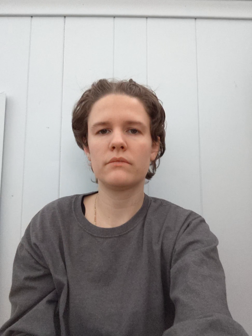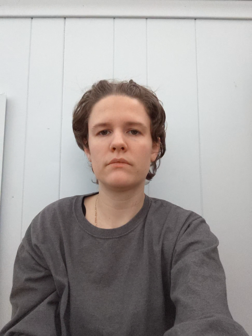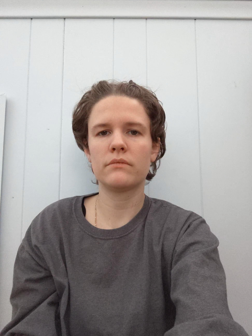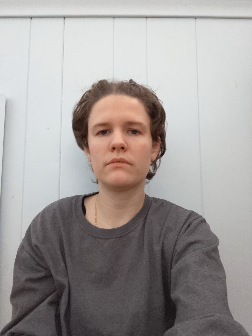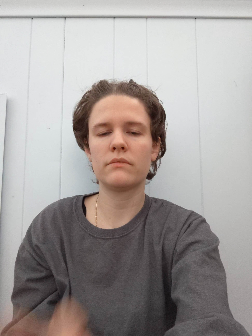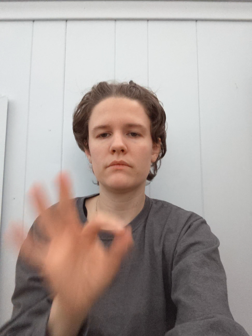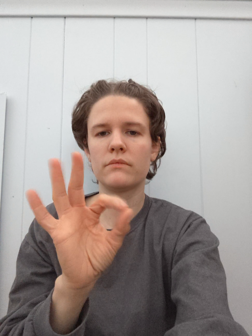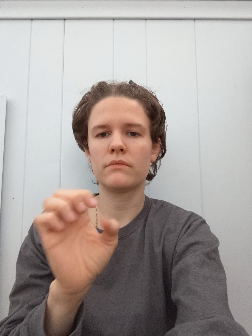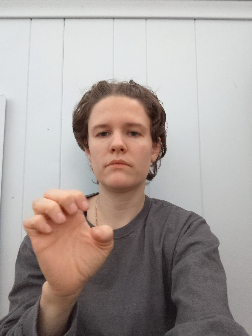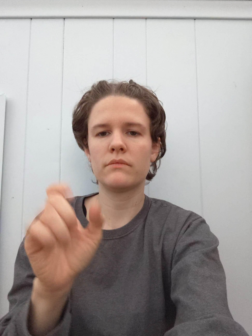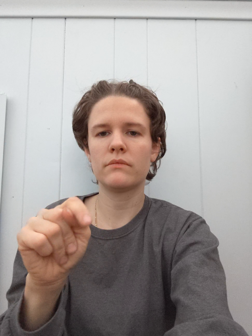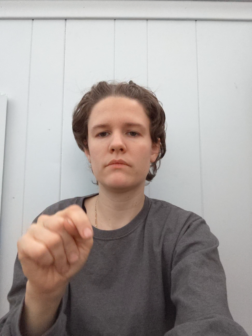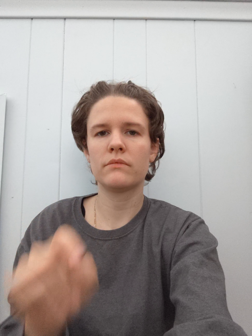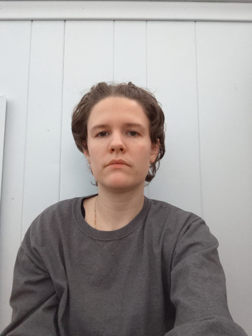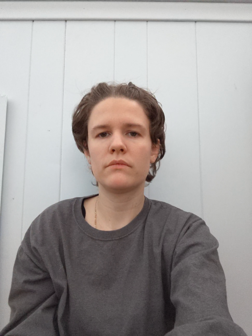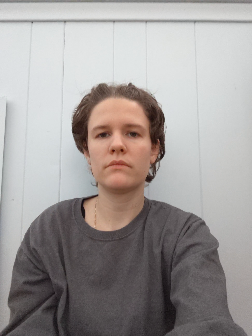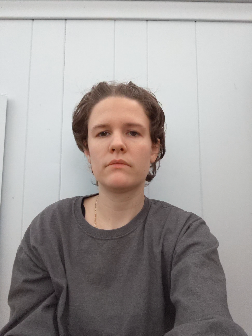feet